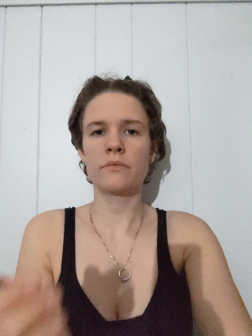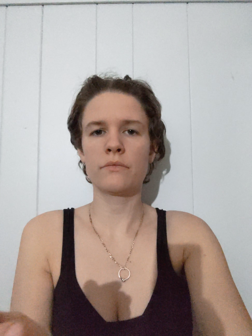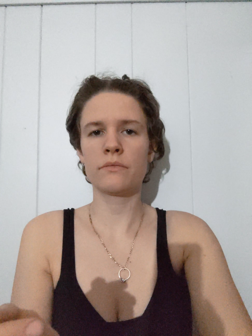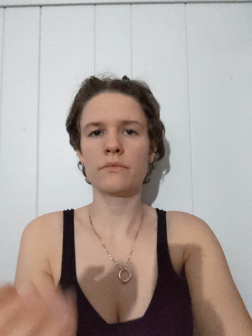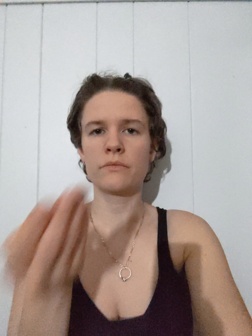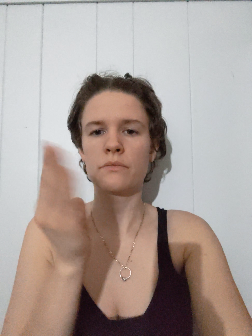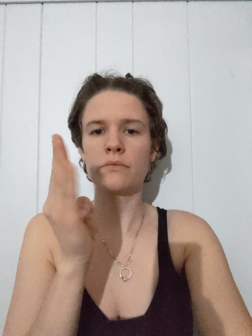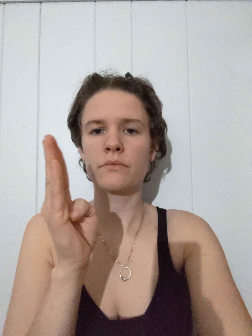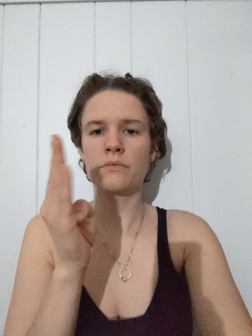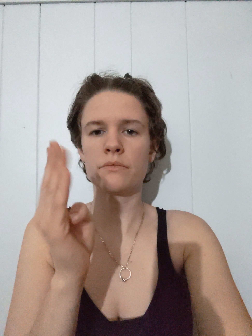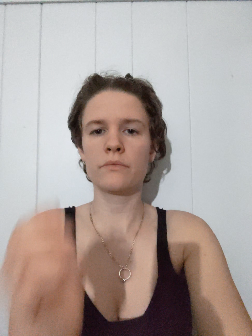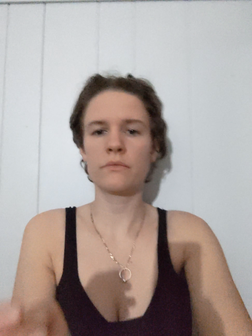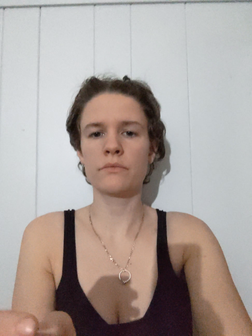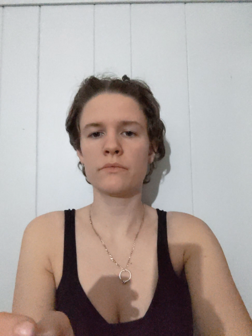blue